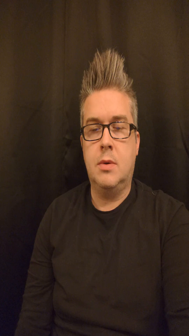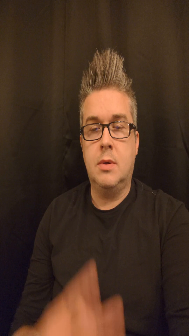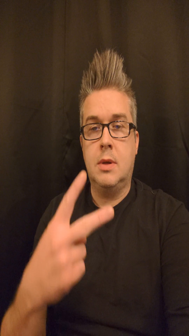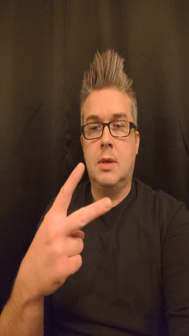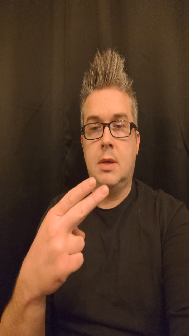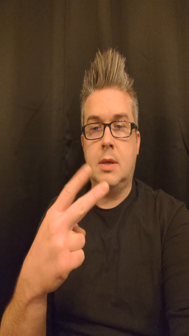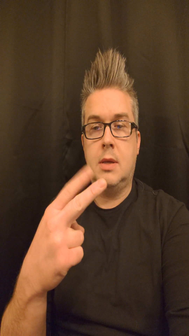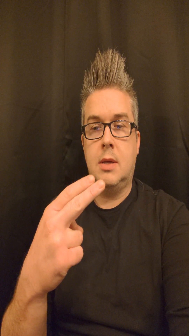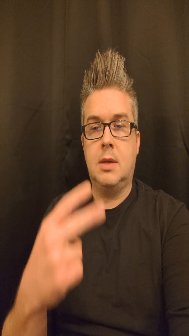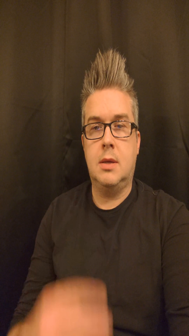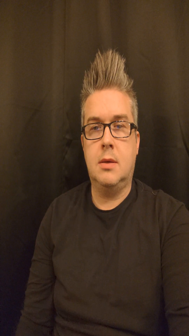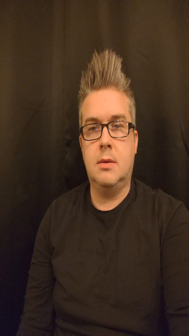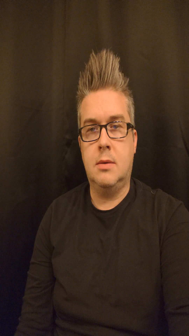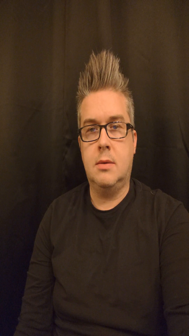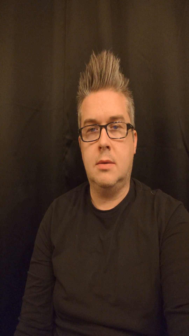scissors